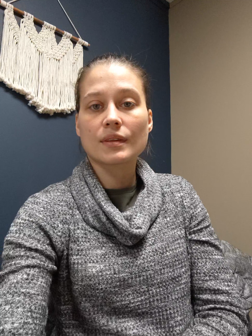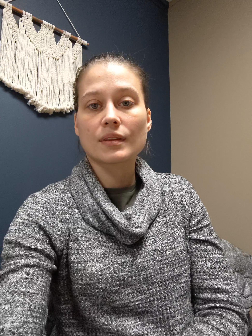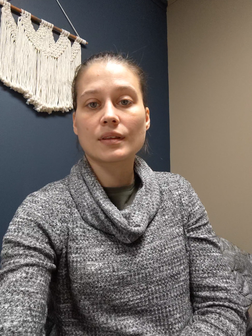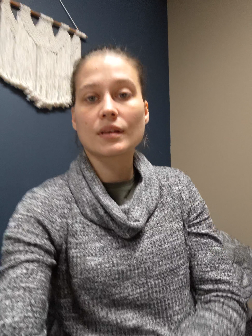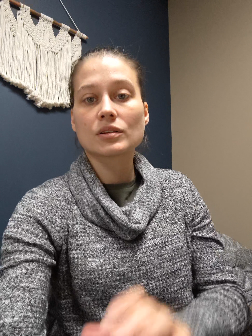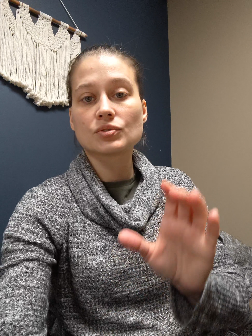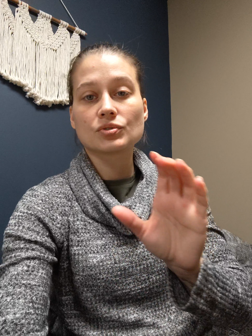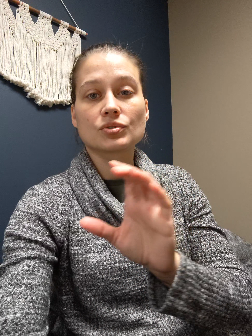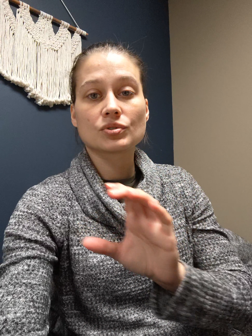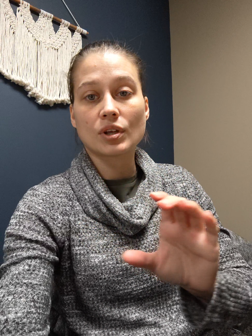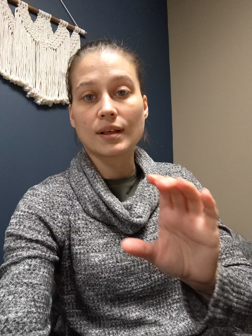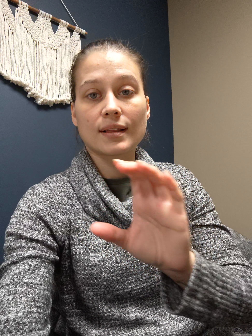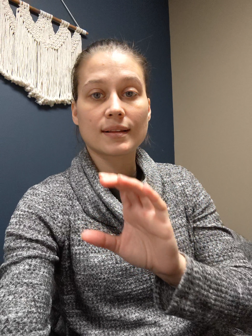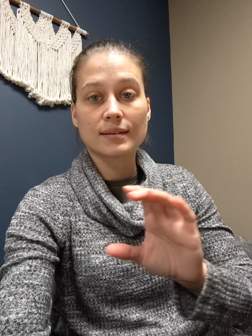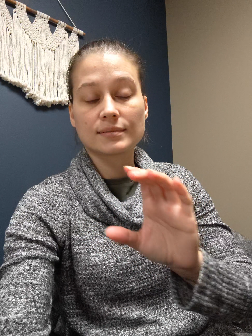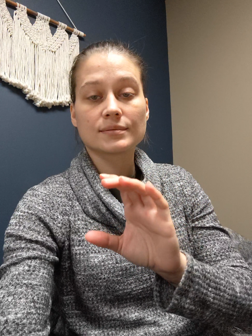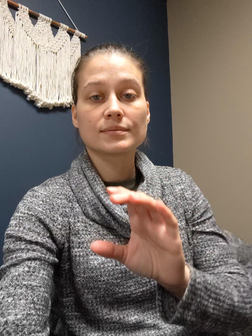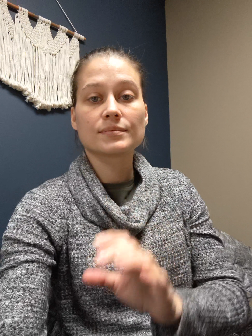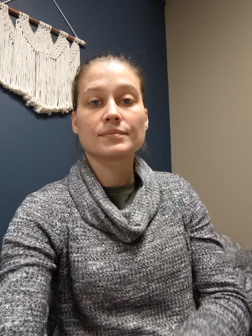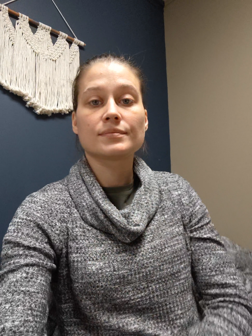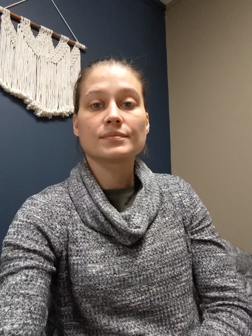chocolate